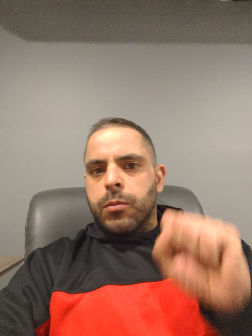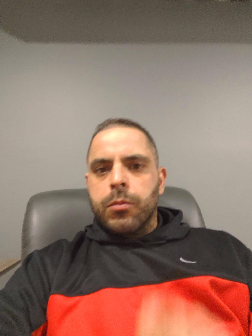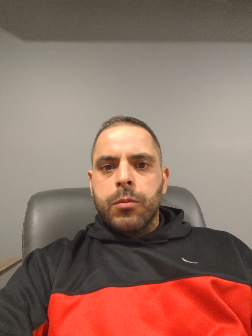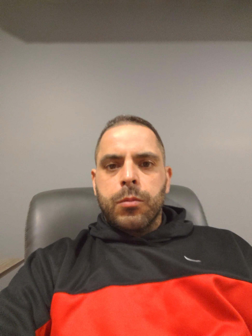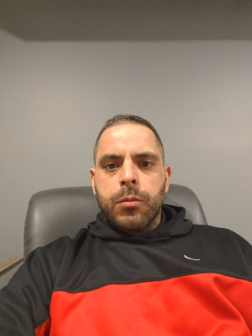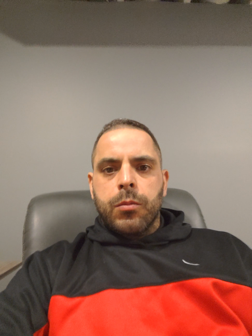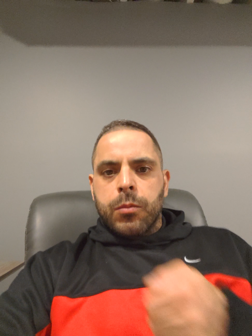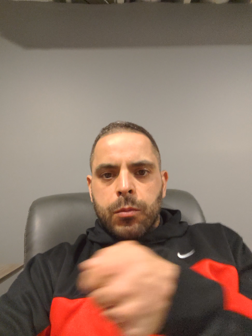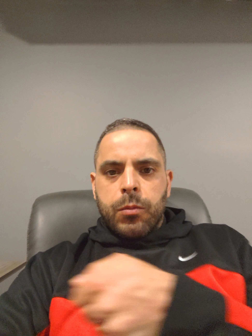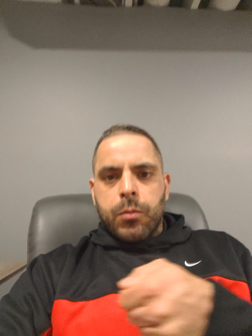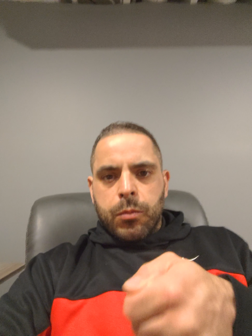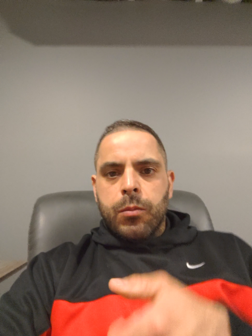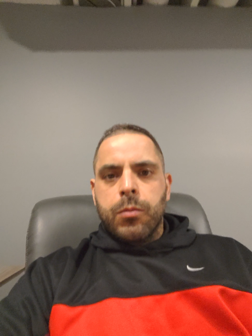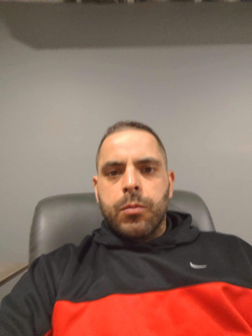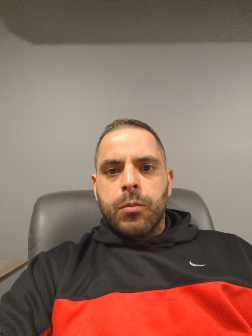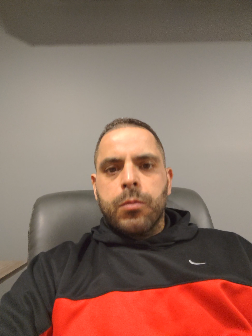vacuum